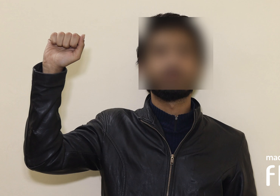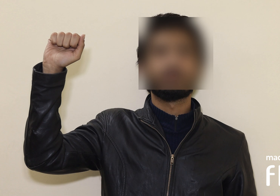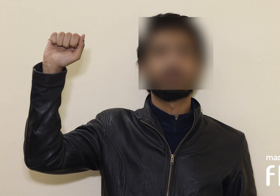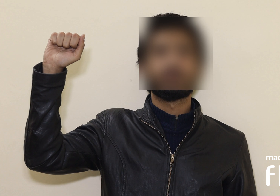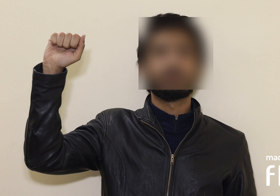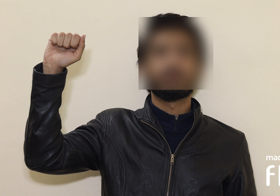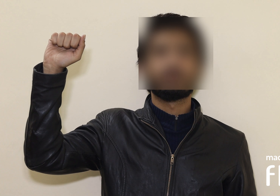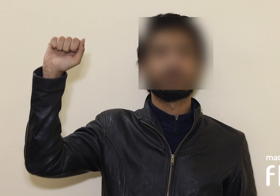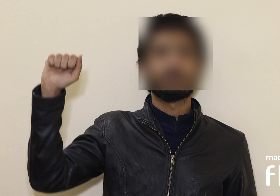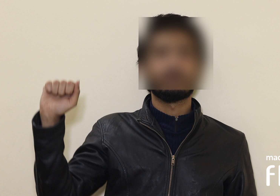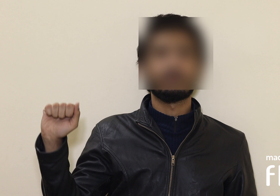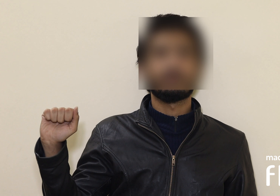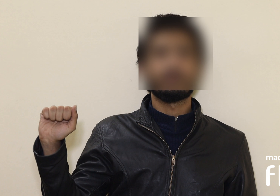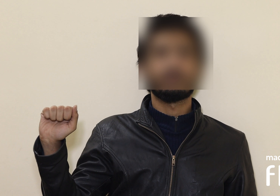آ